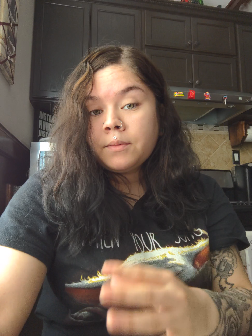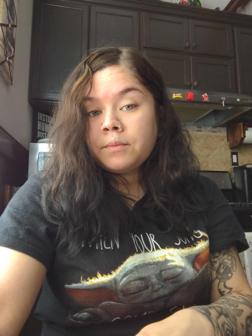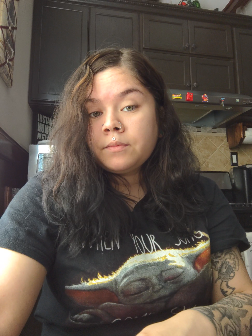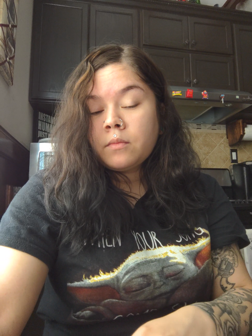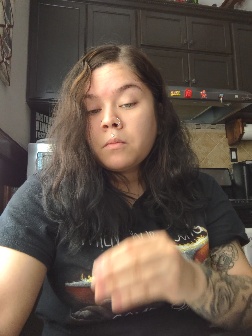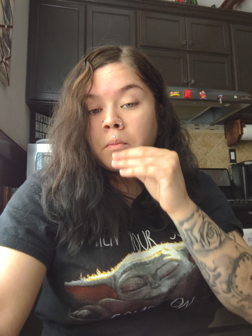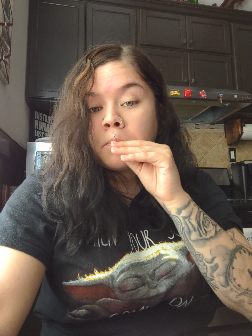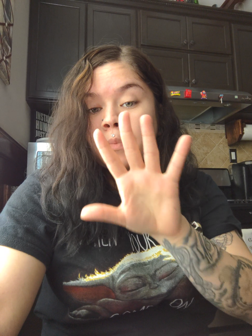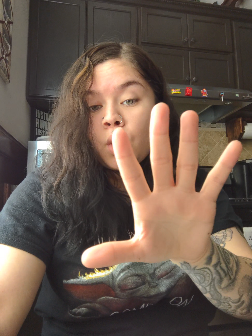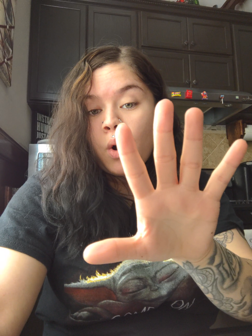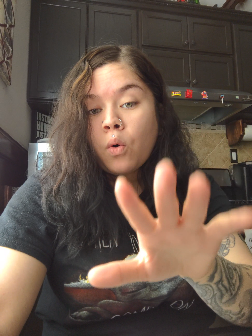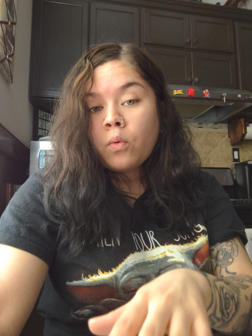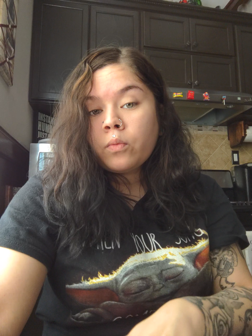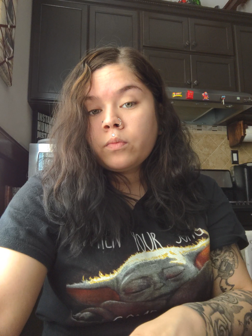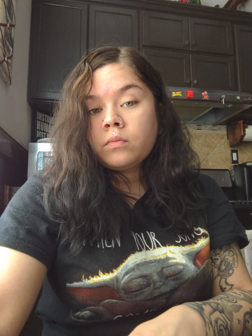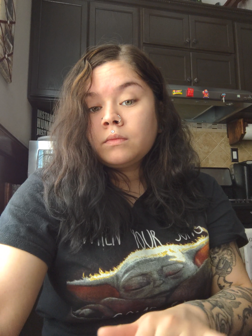blow